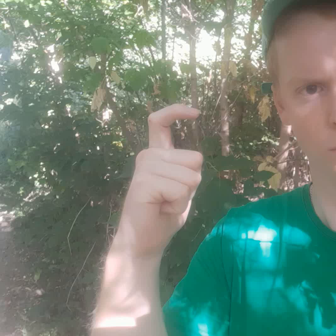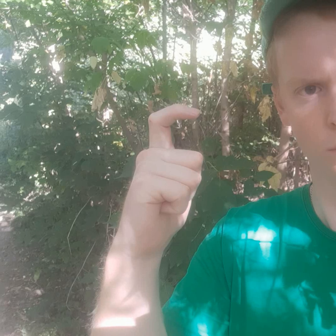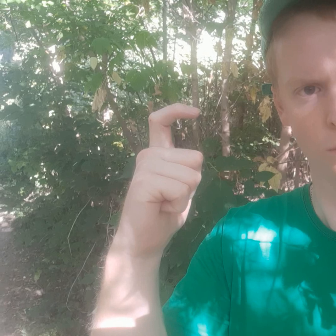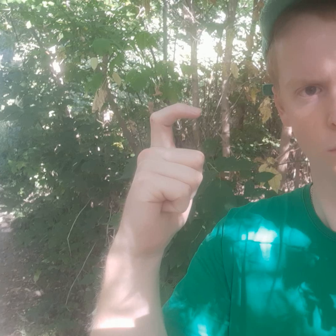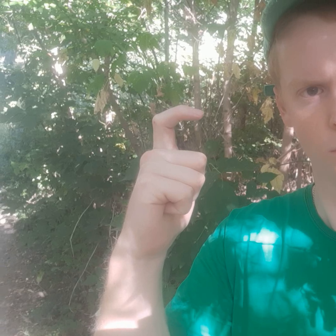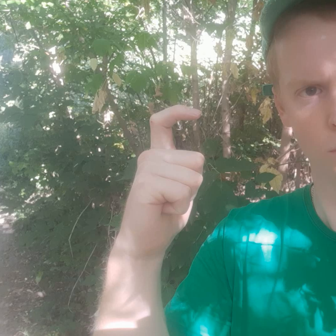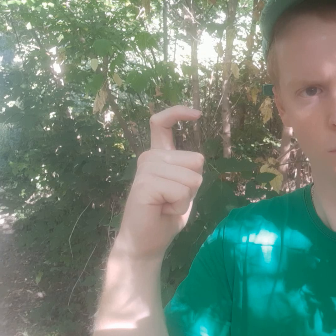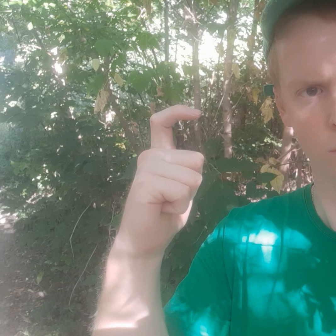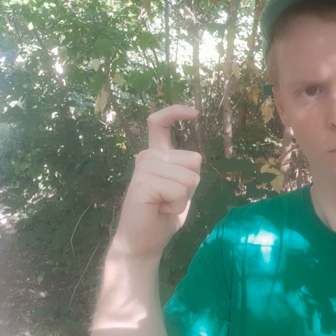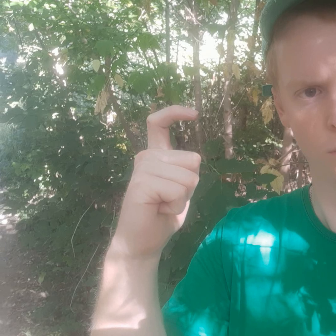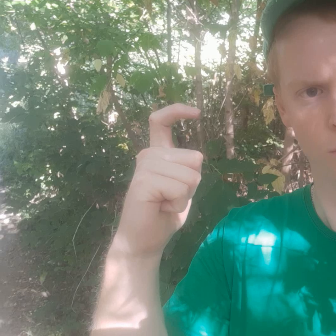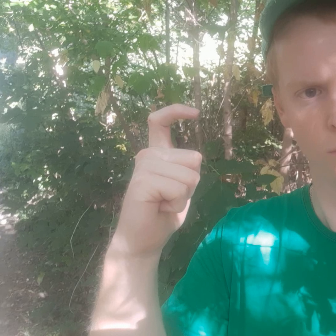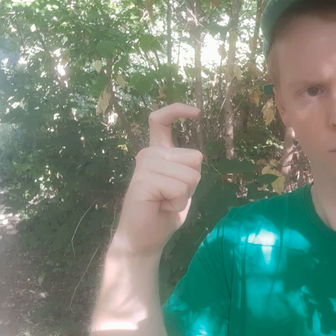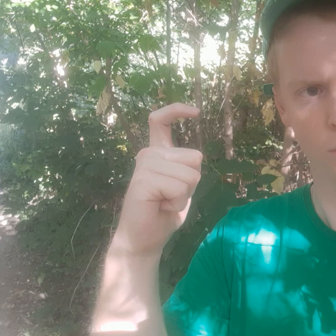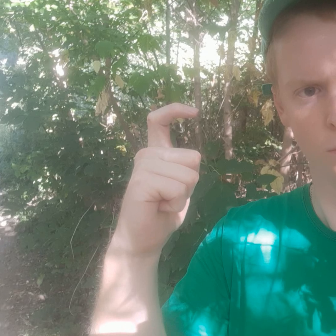Х